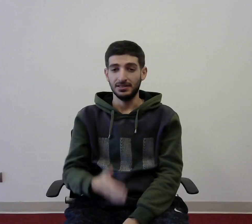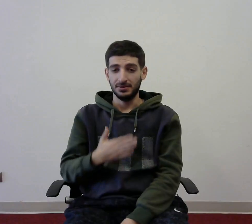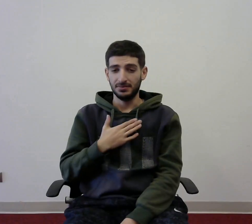mən